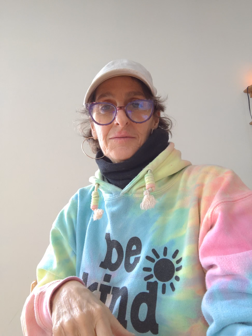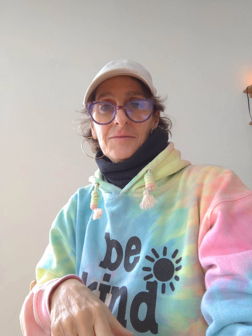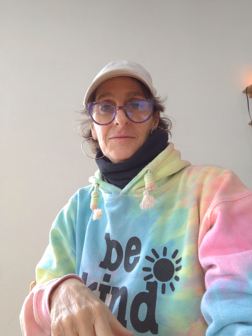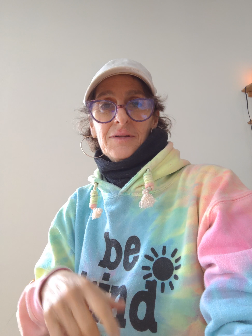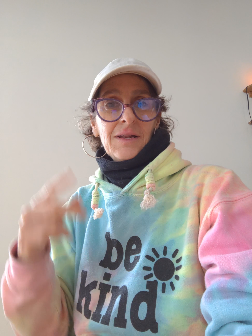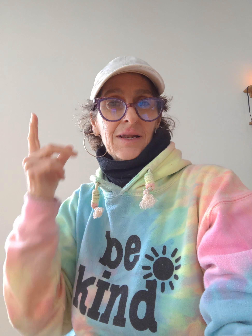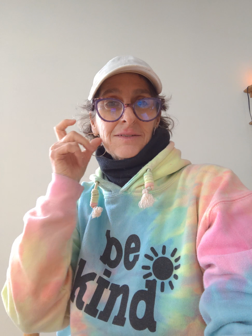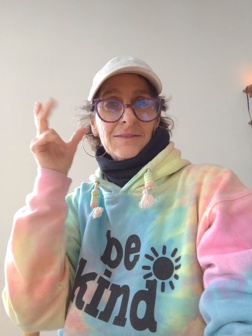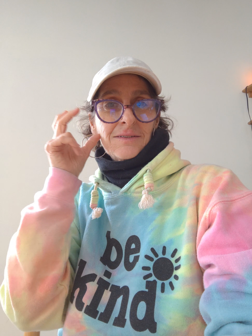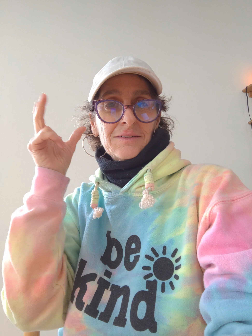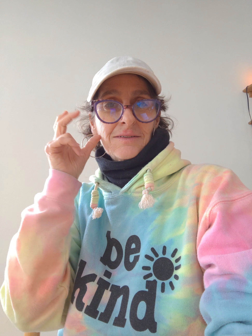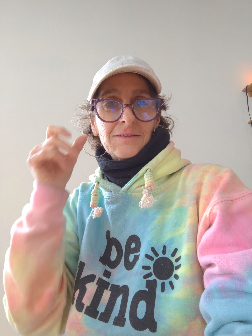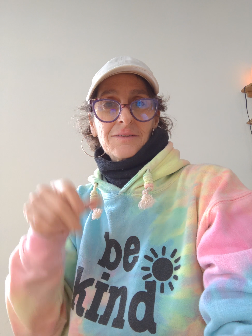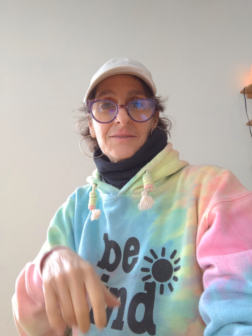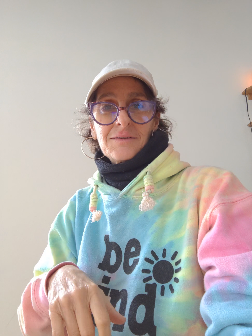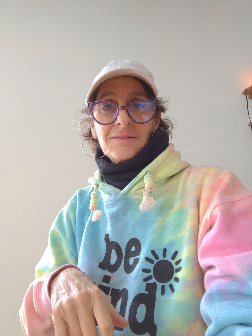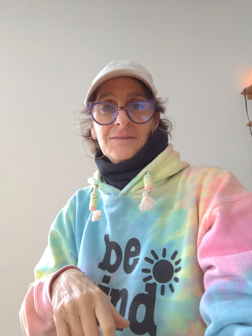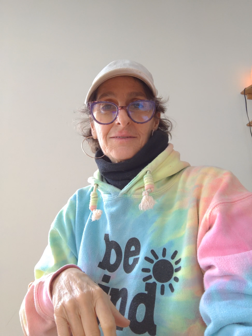listen